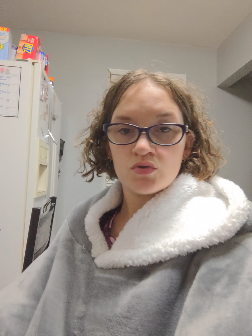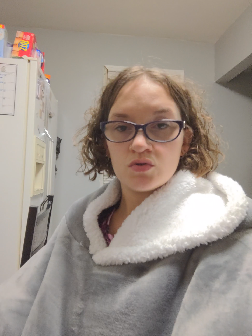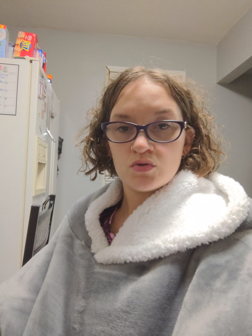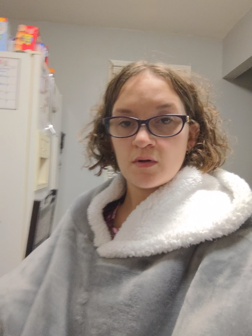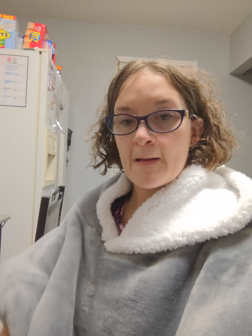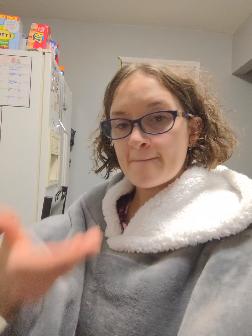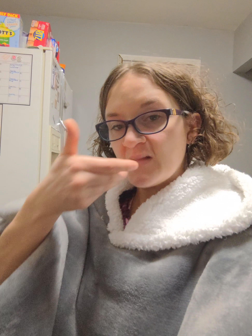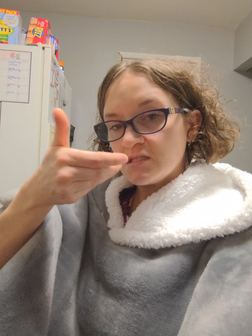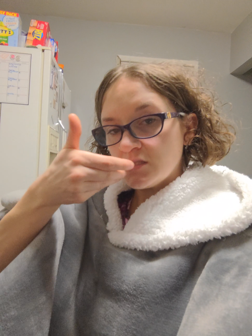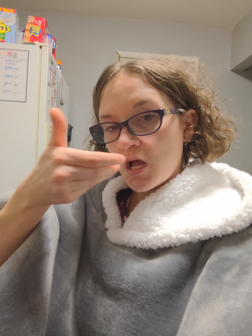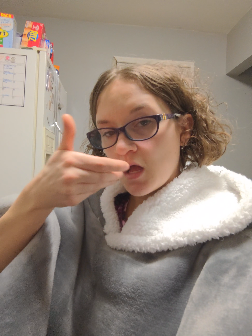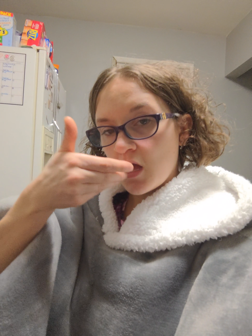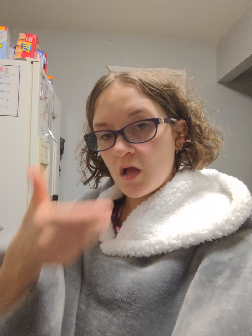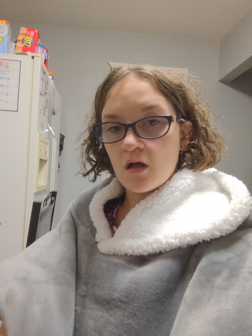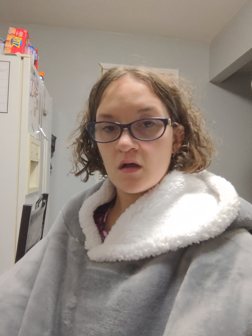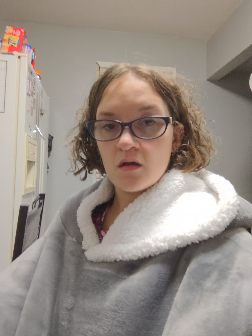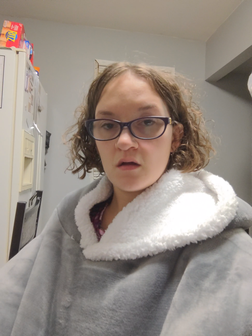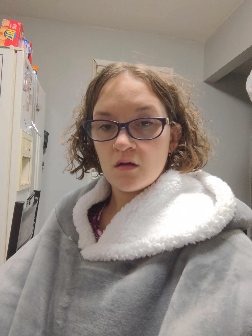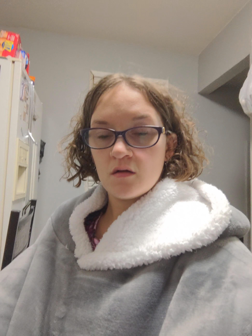pizza